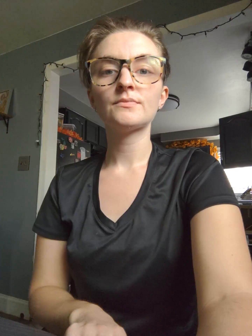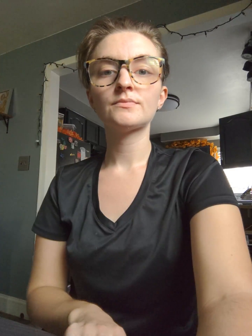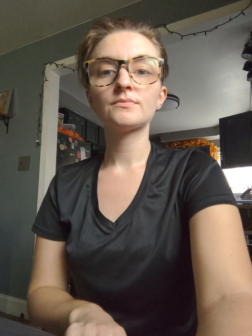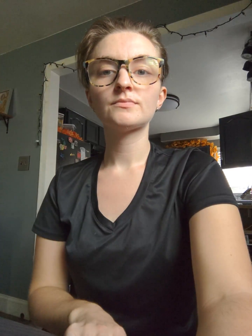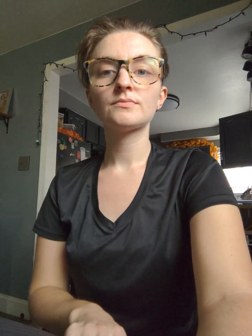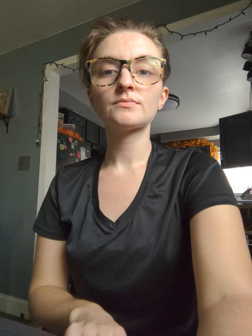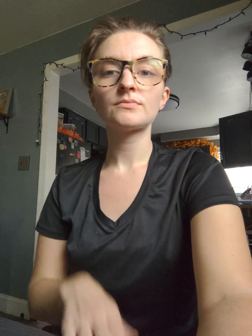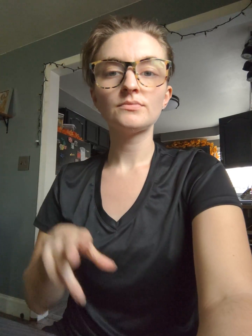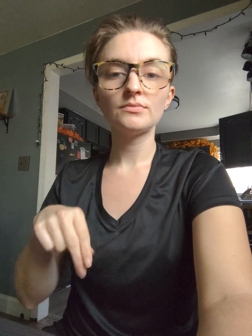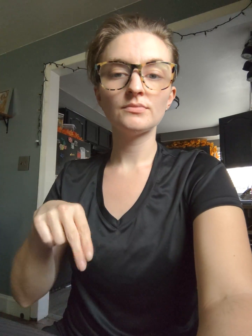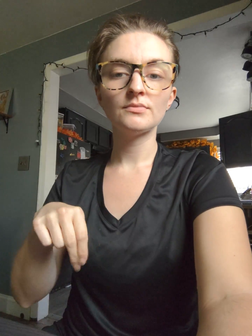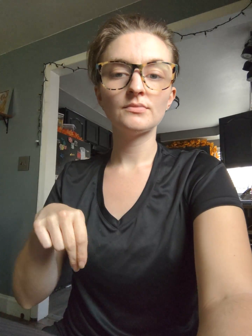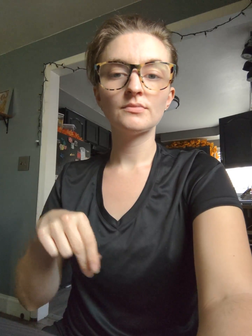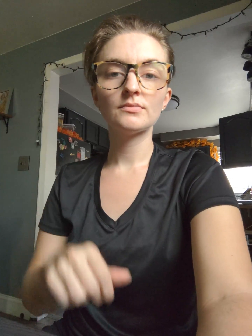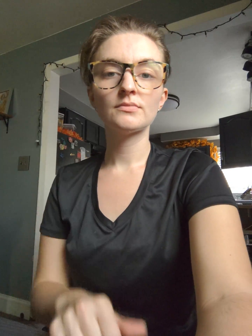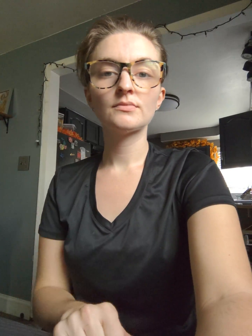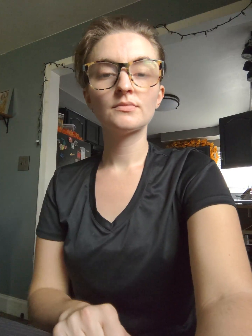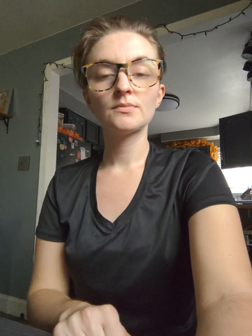diaper